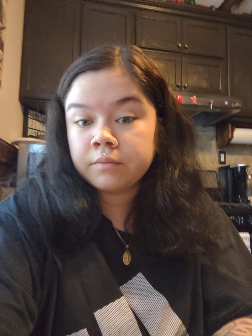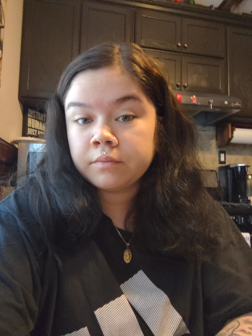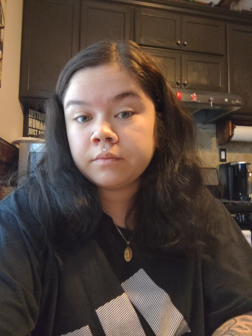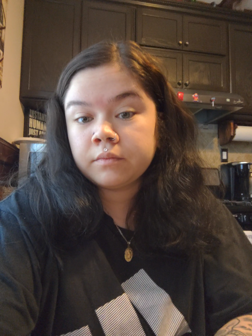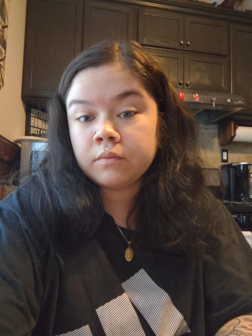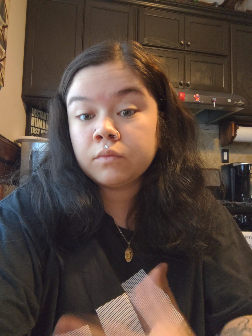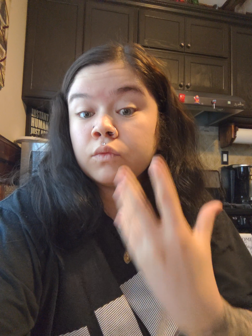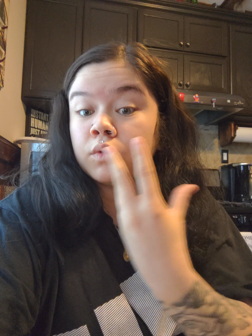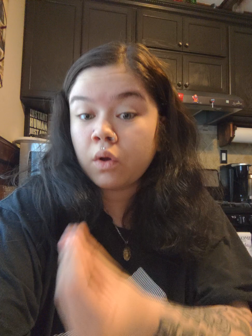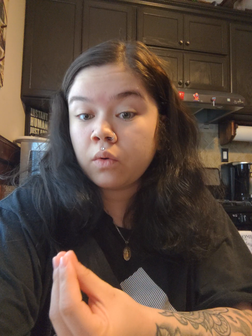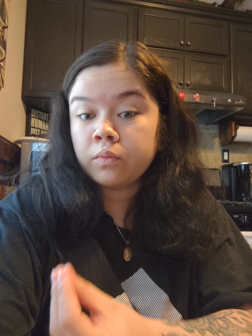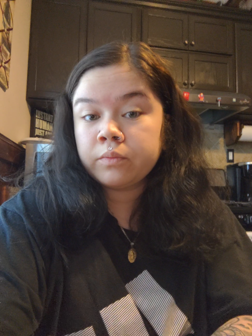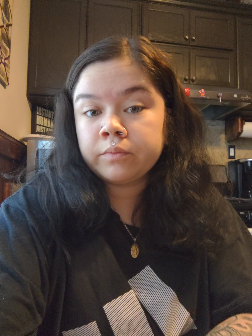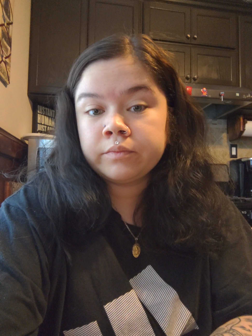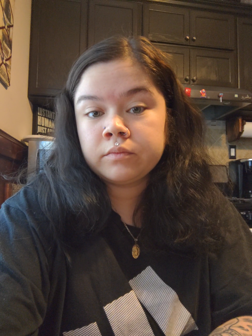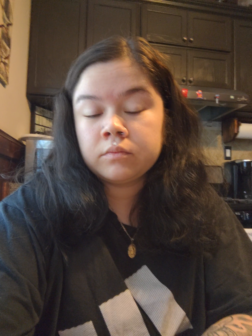go